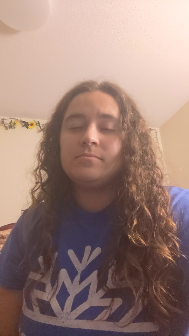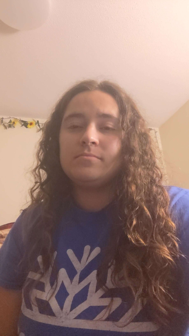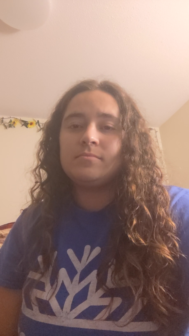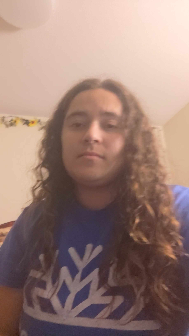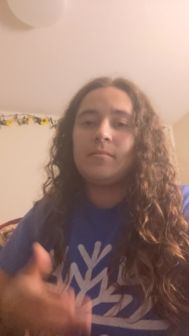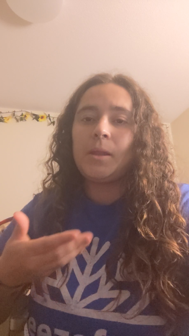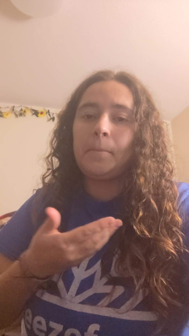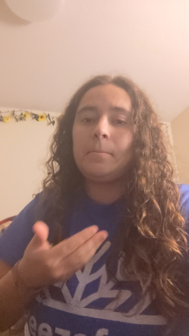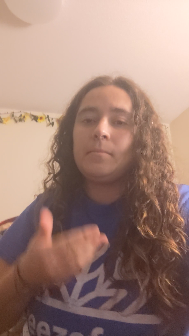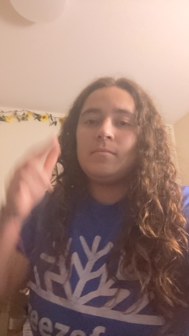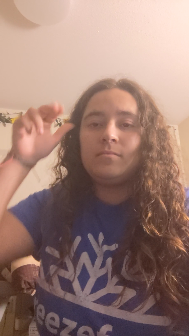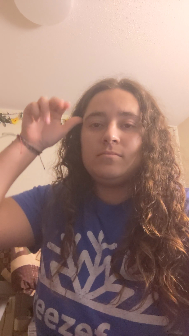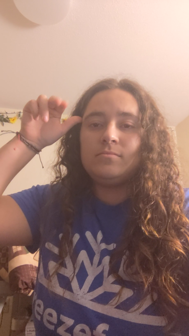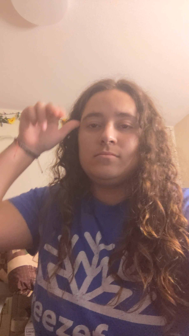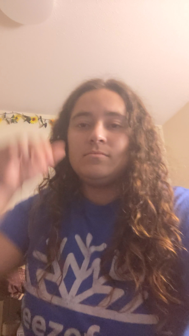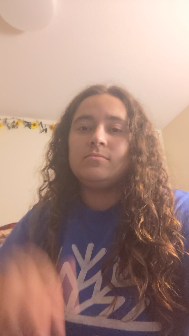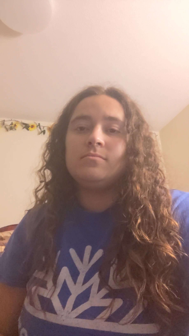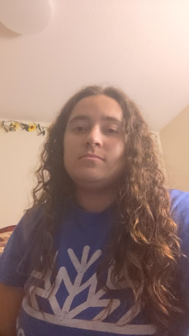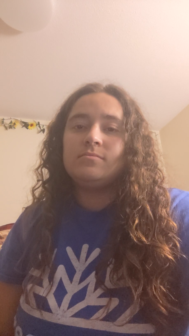pony